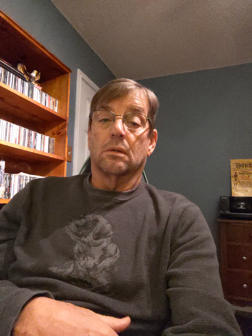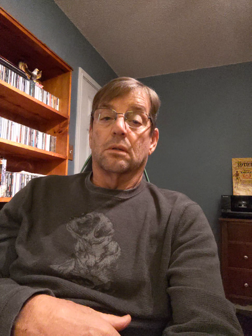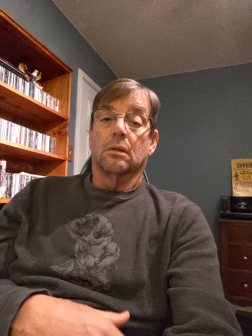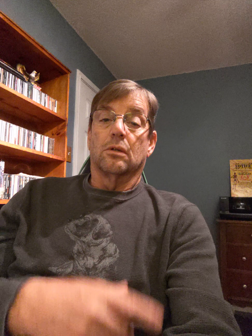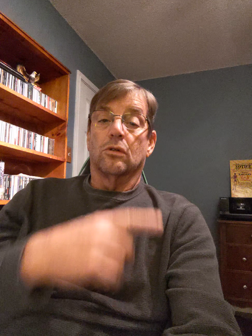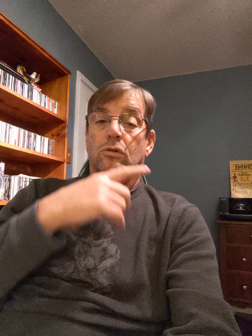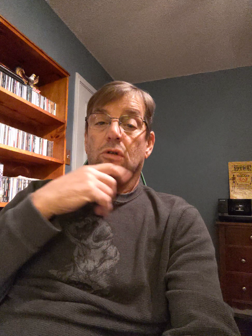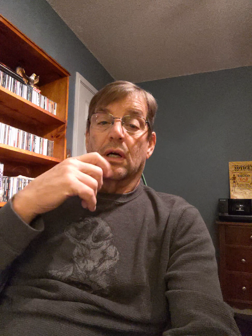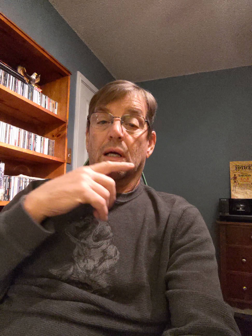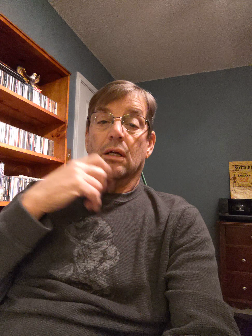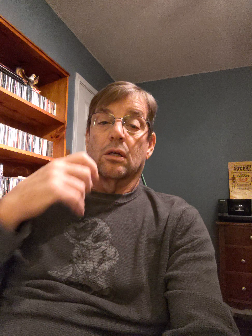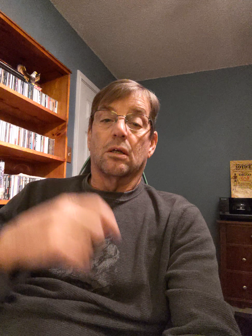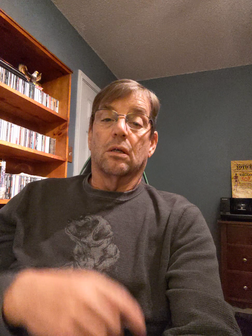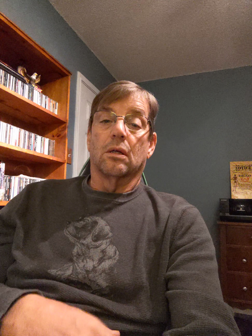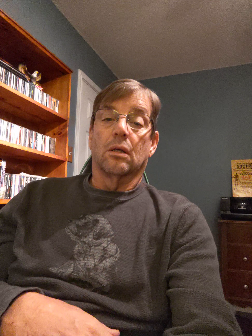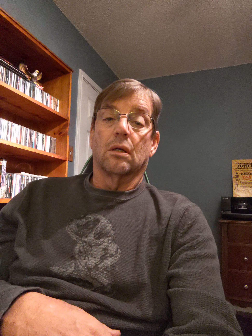dryer